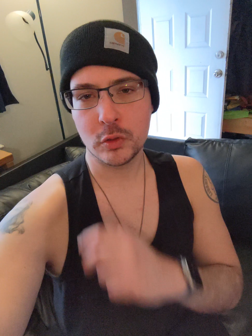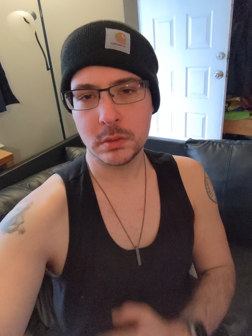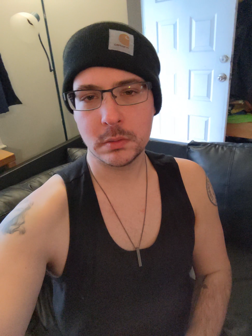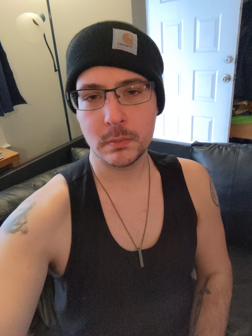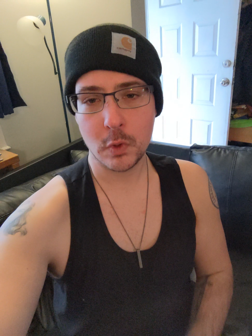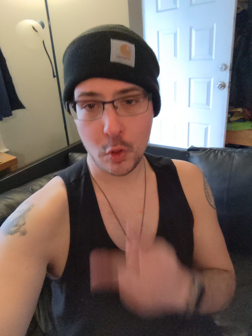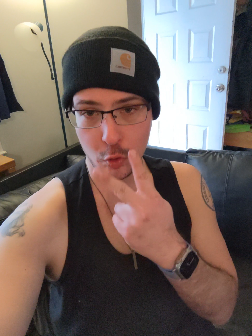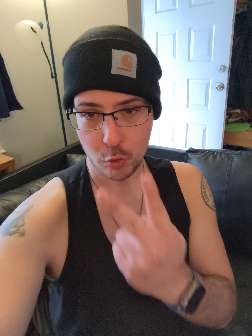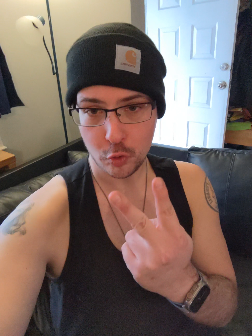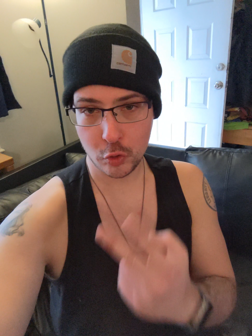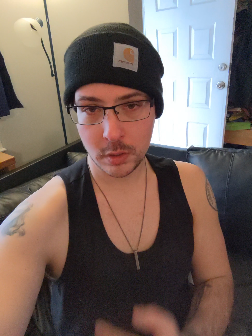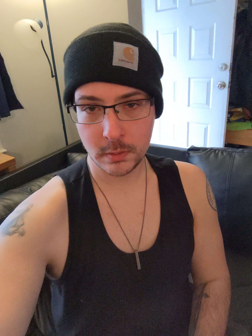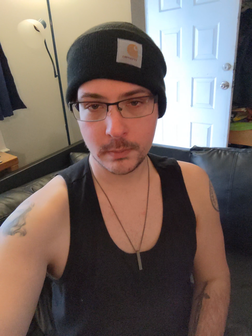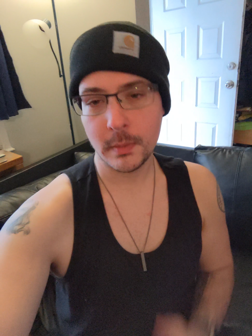look